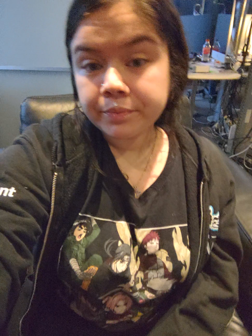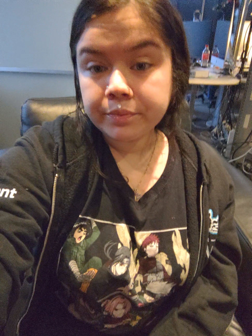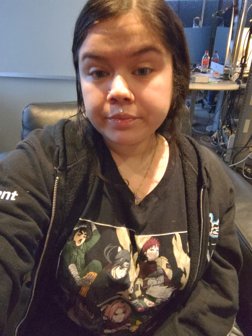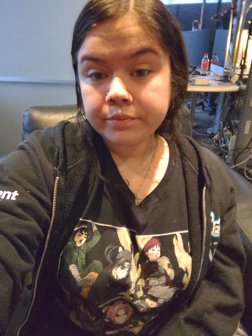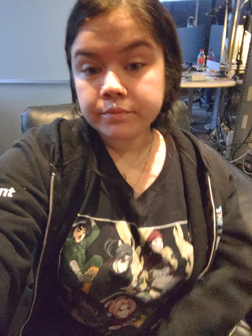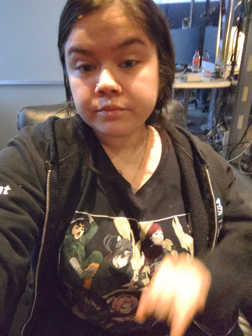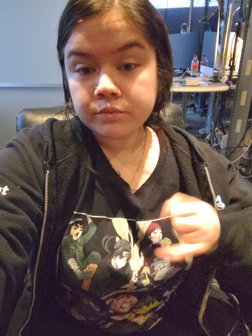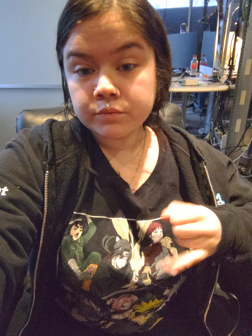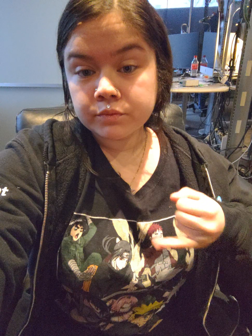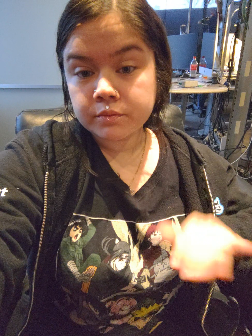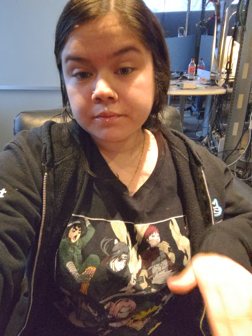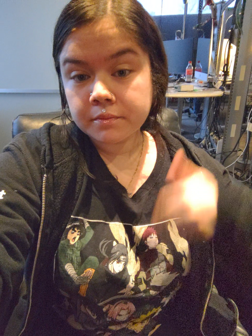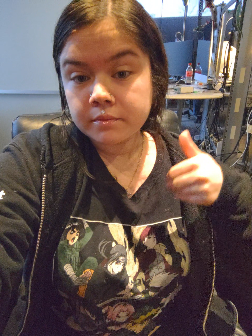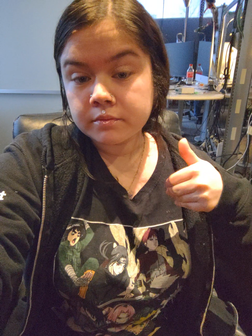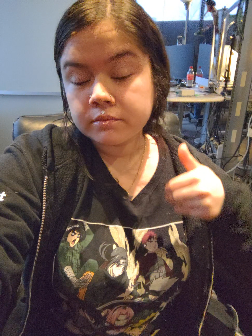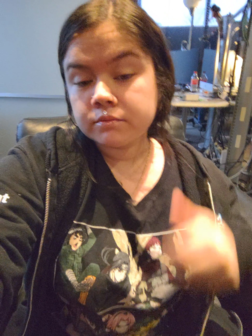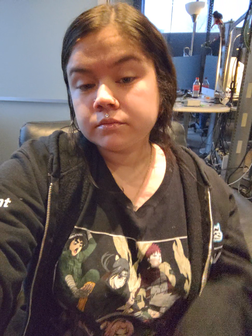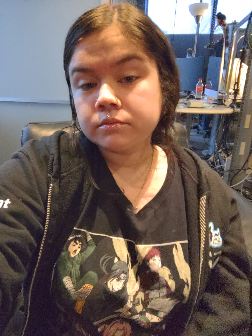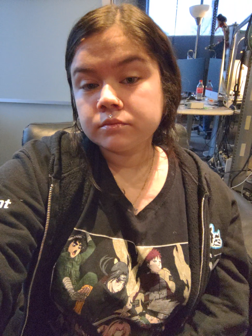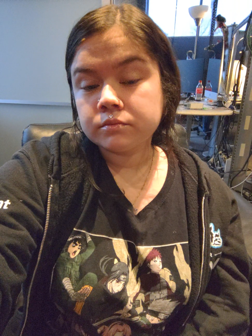jeans